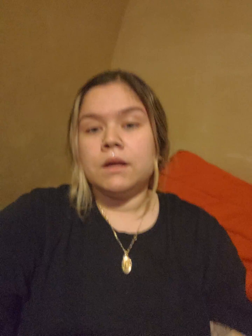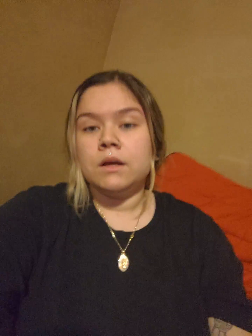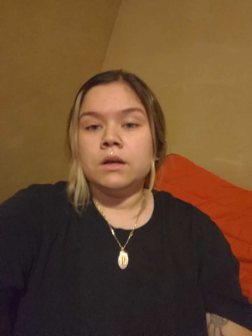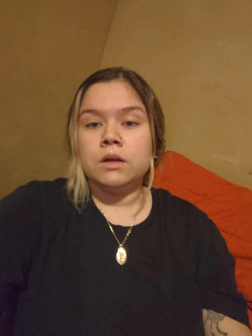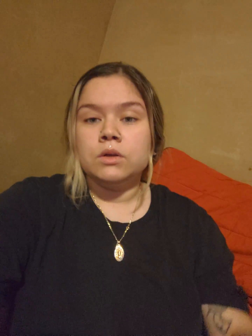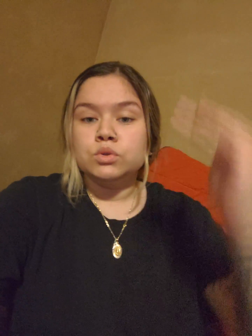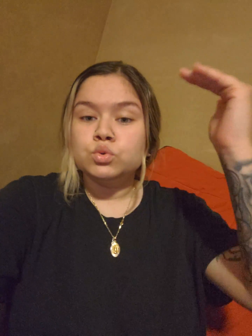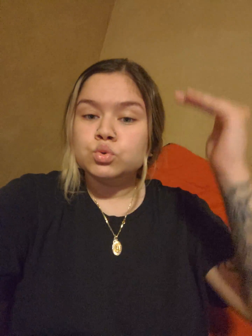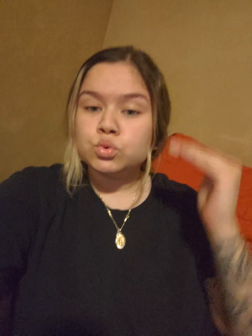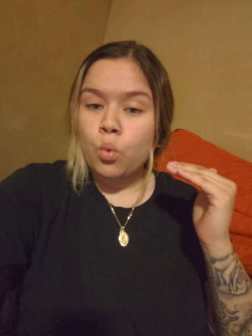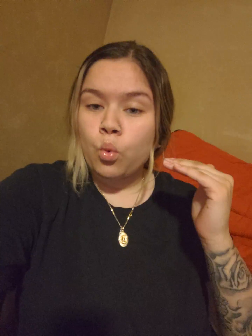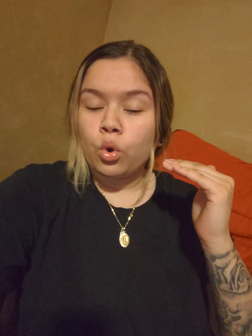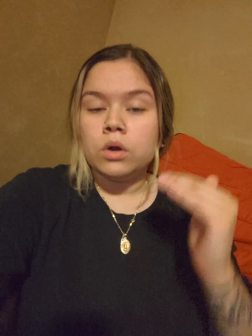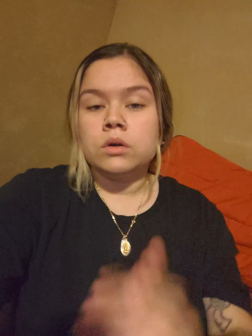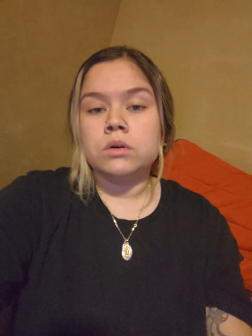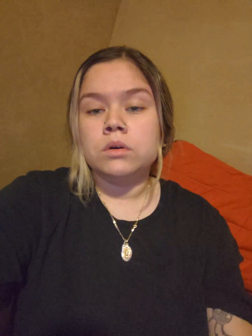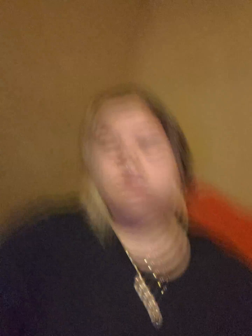short